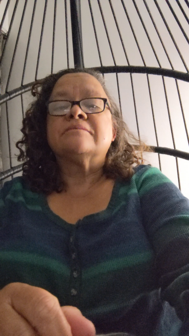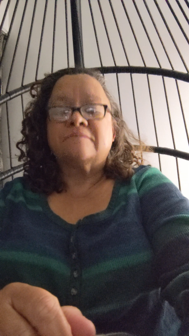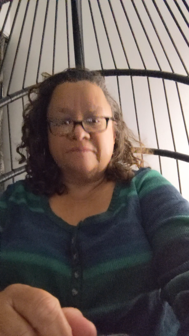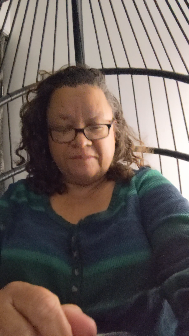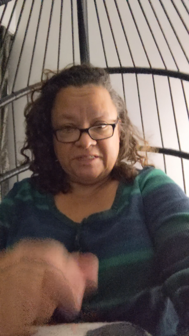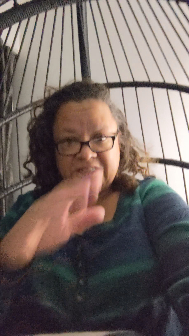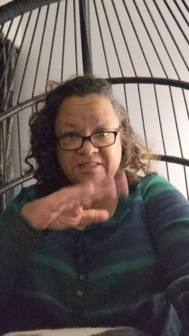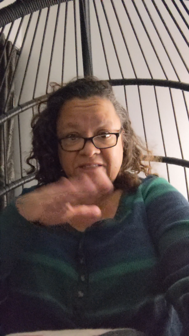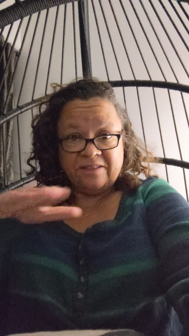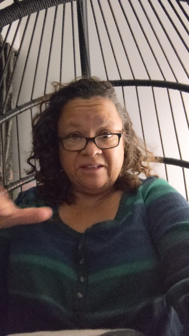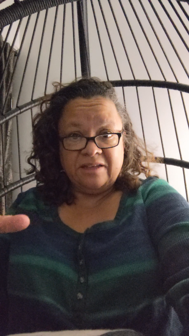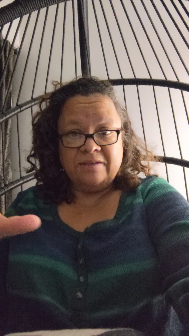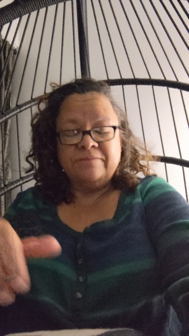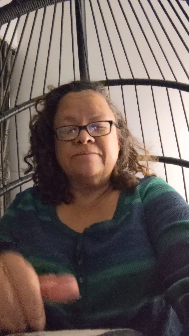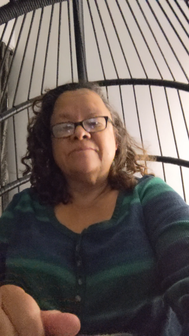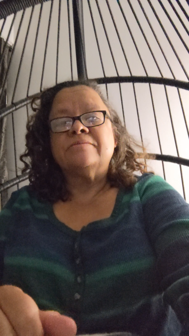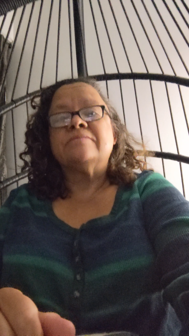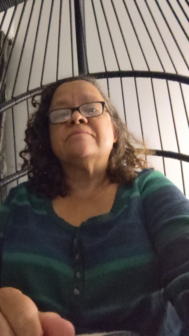children